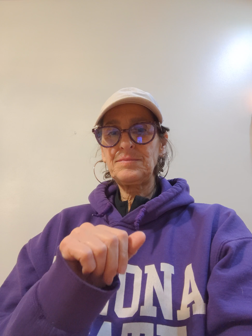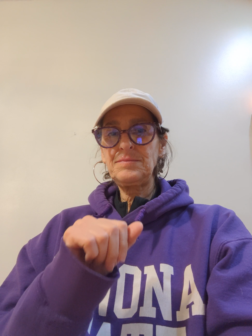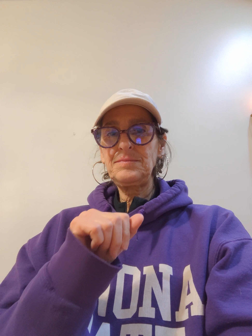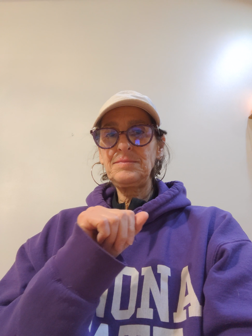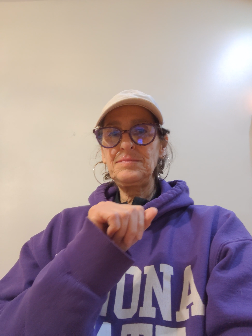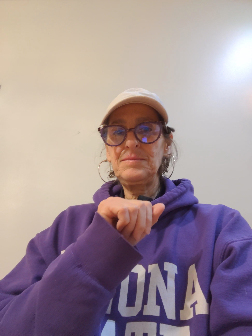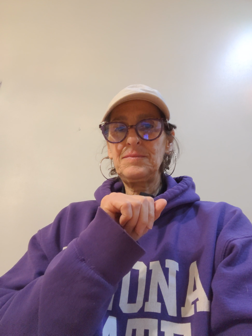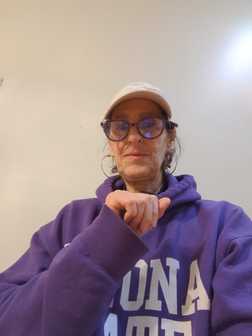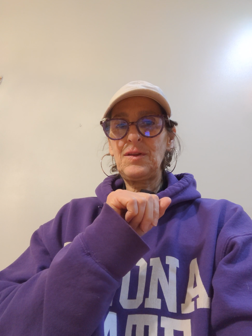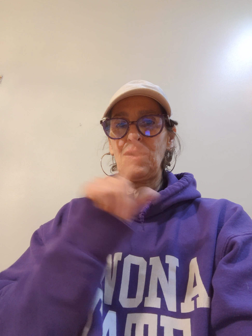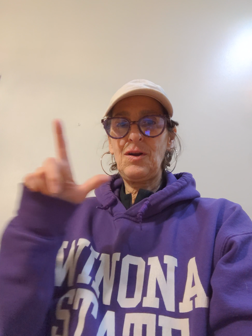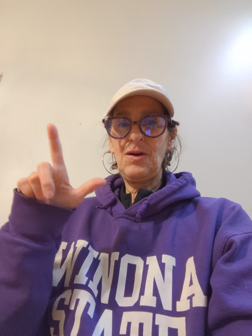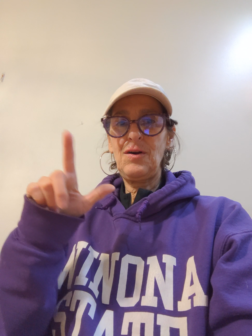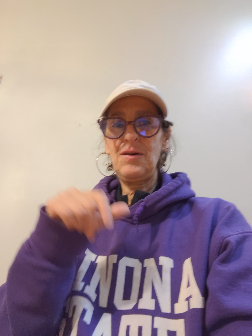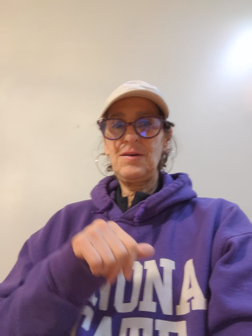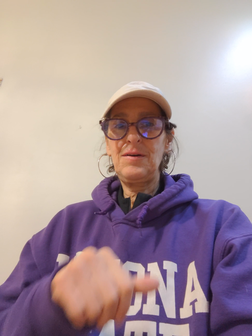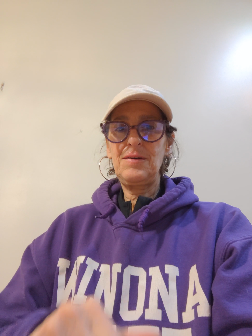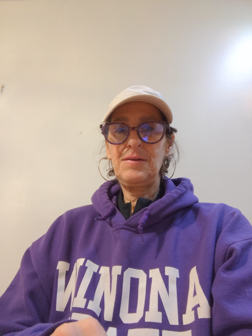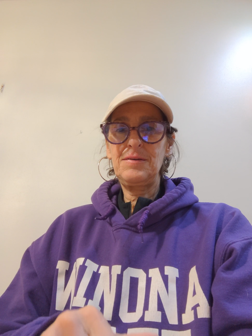all